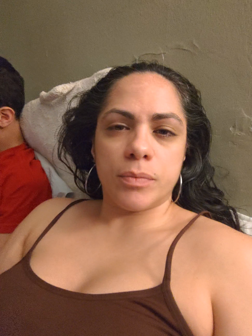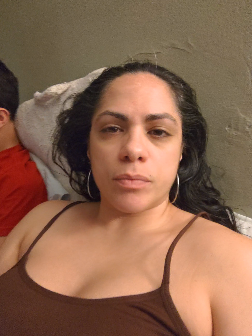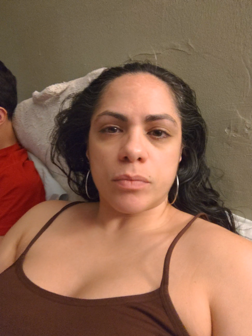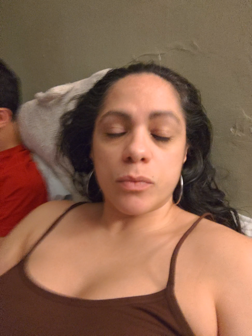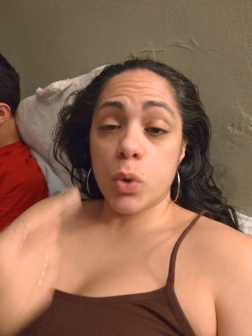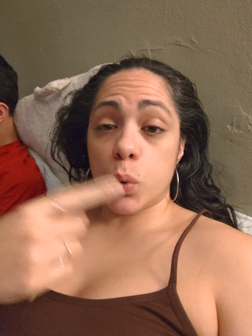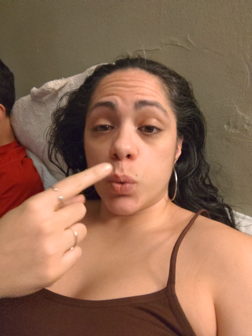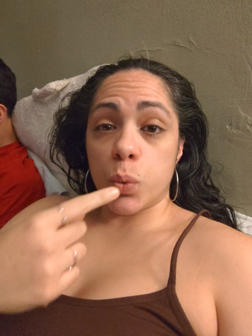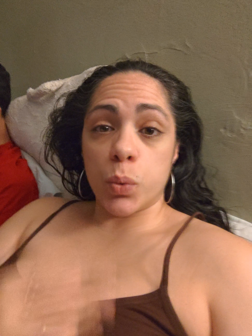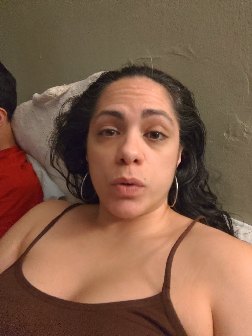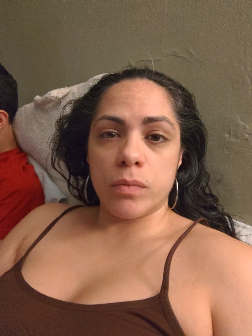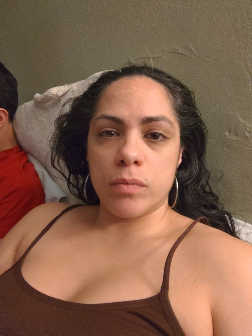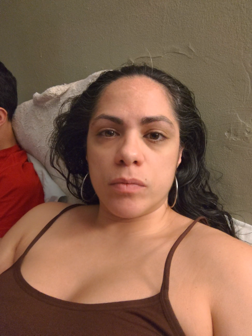who